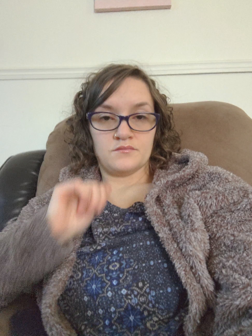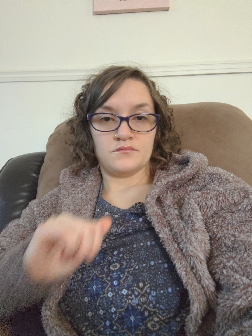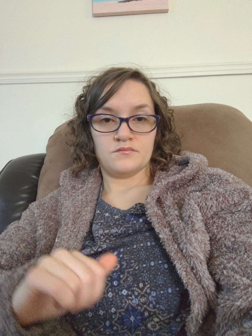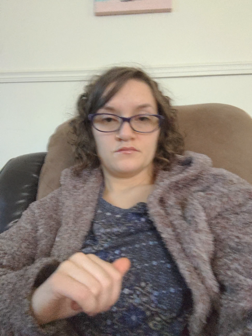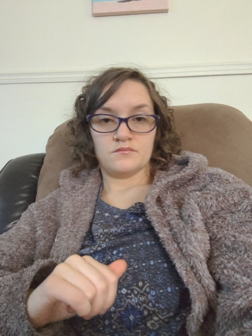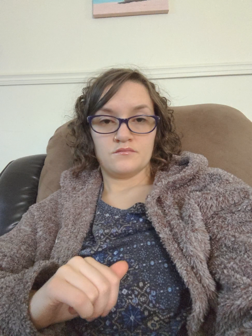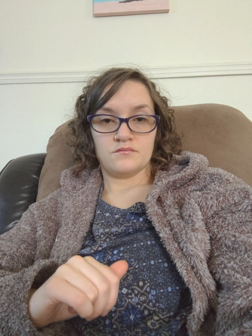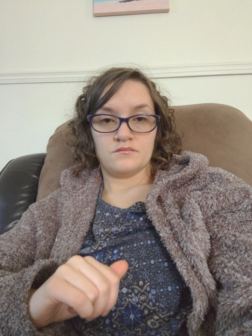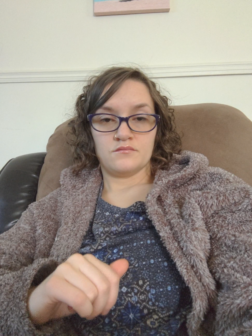aunt